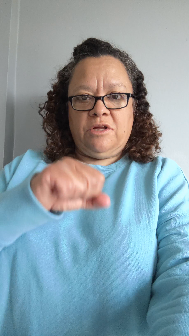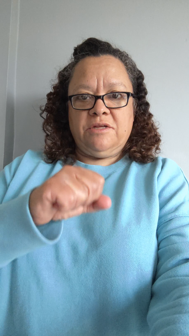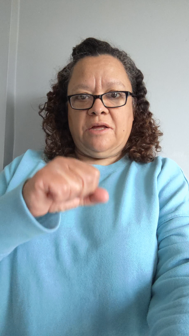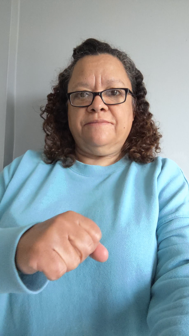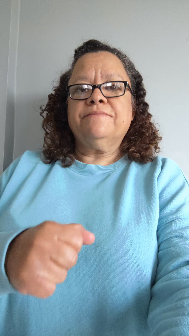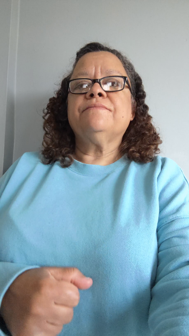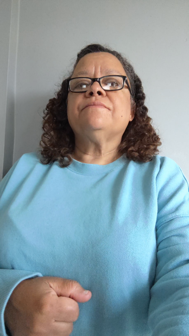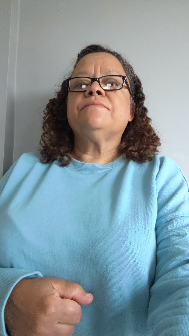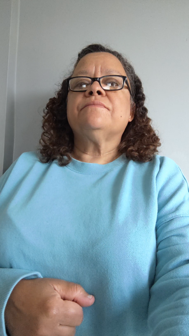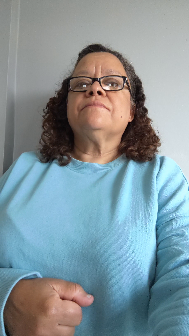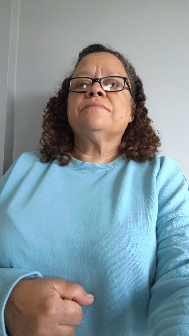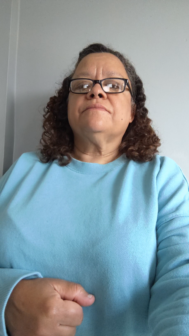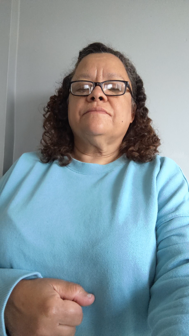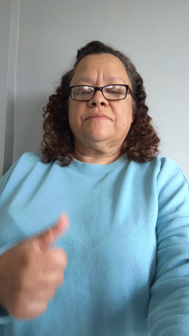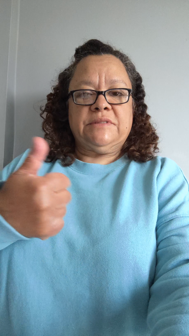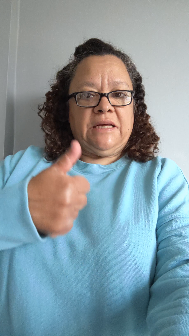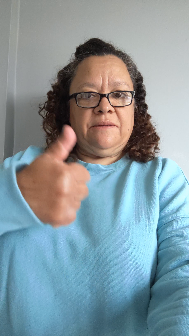help